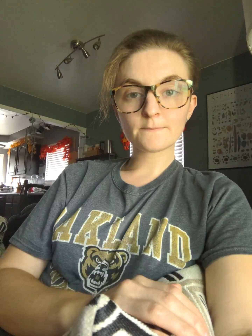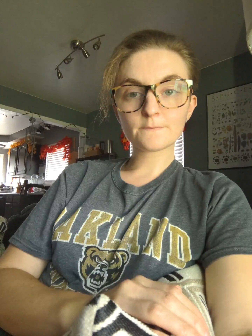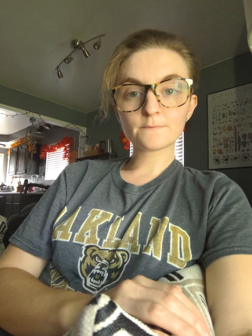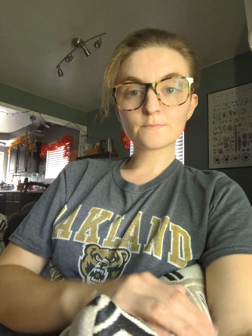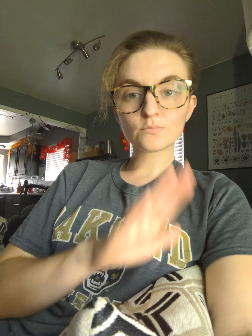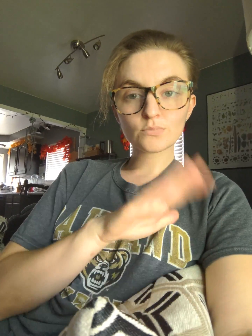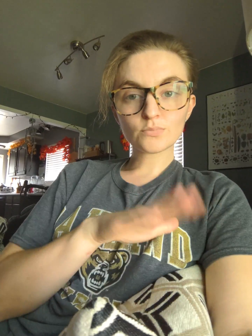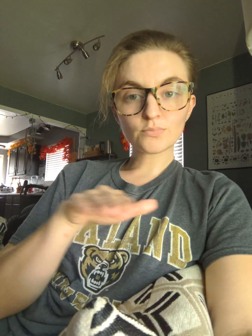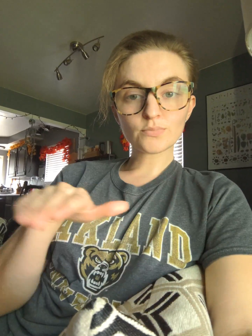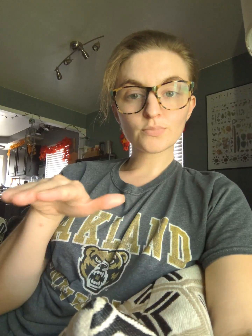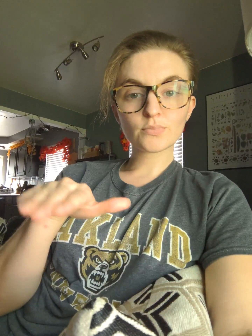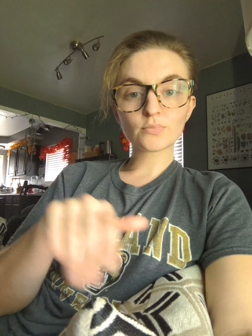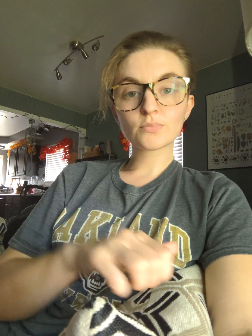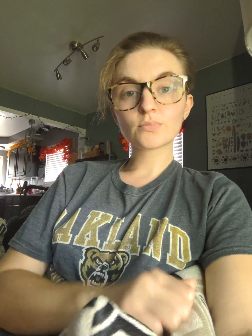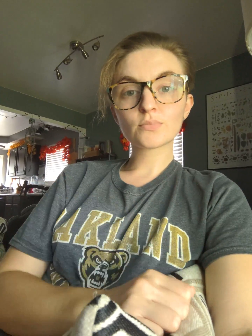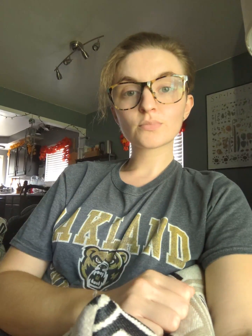children